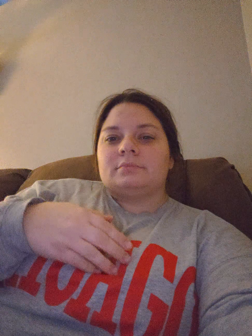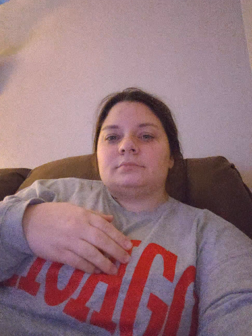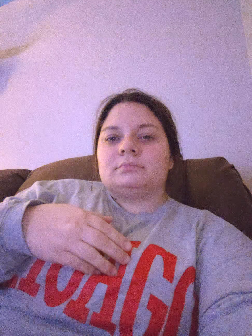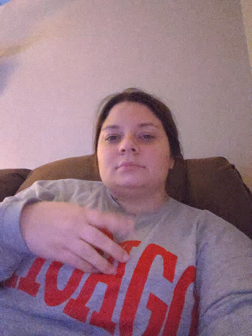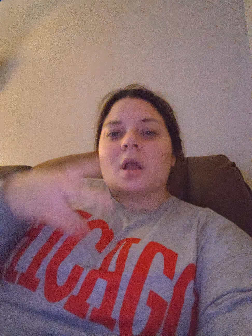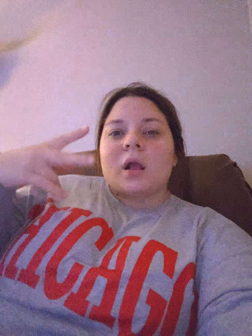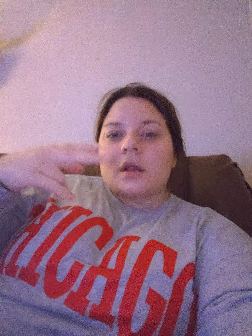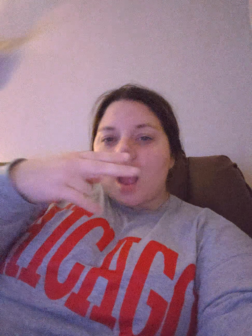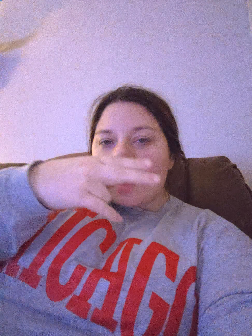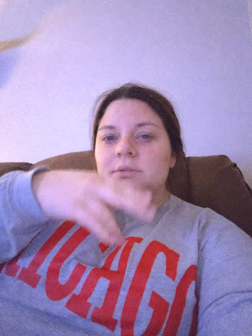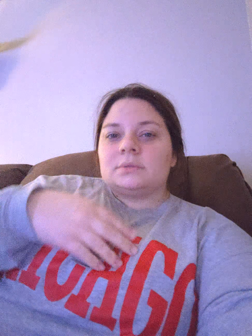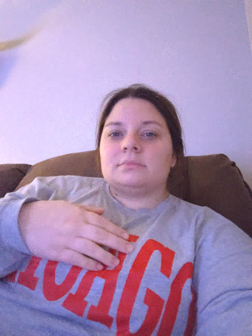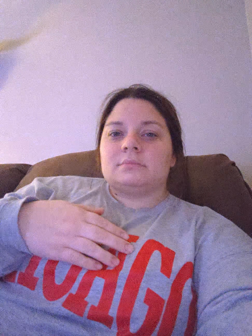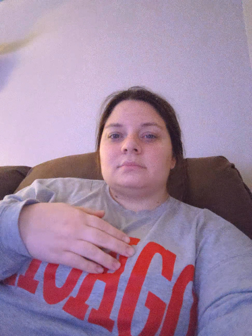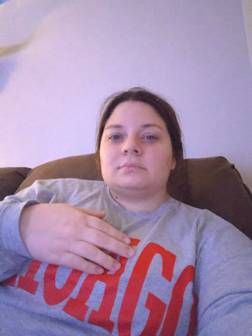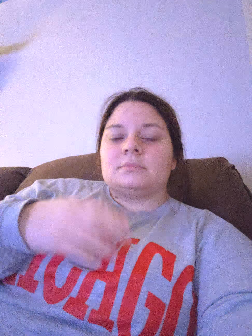cut